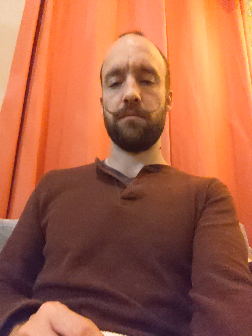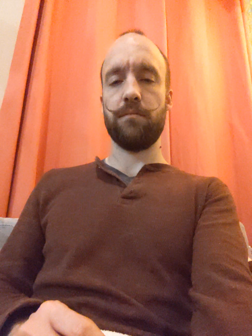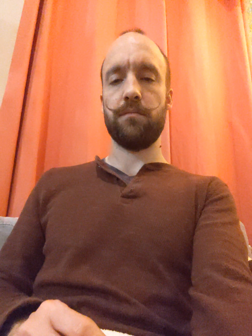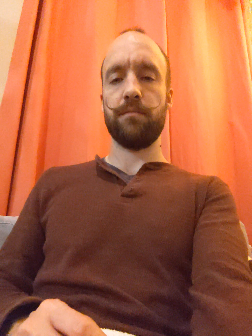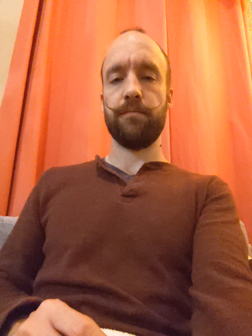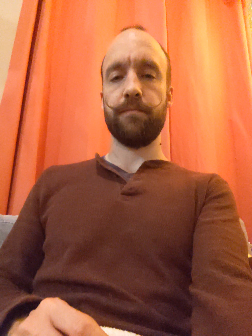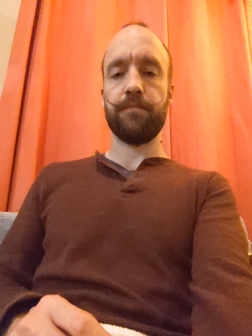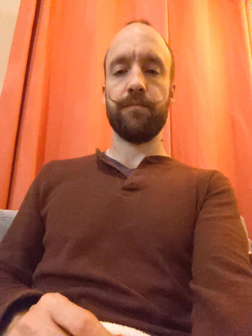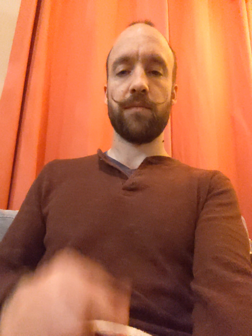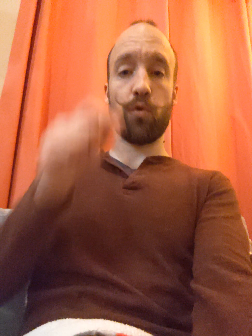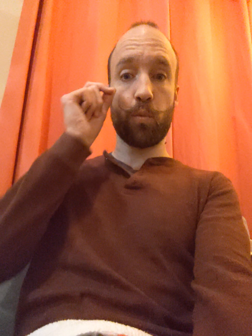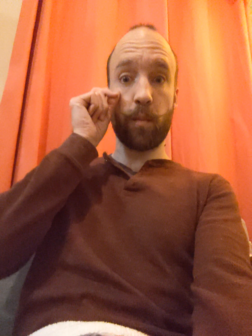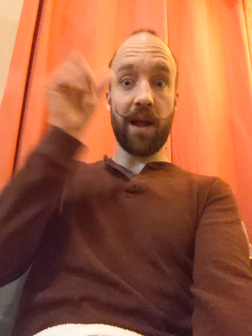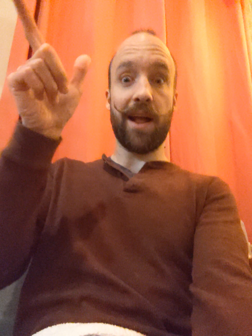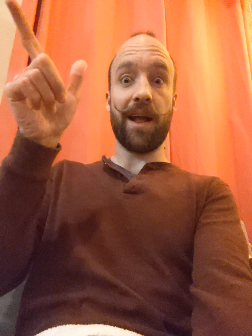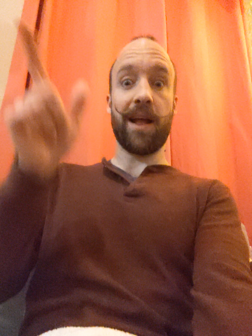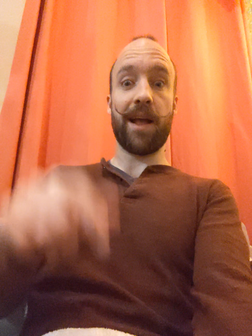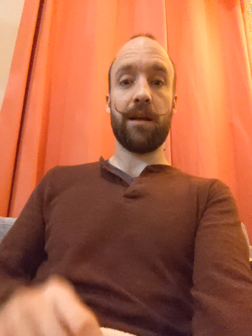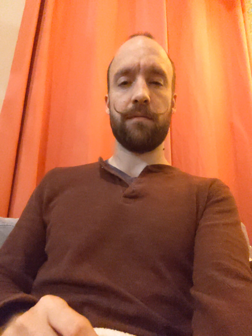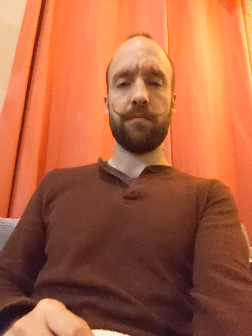awake